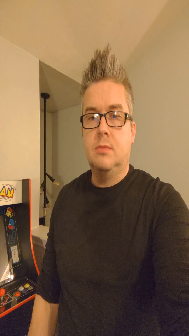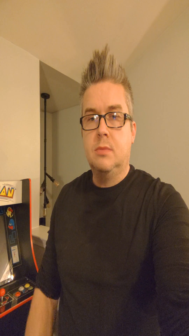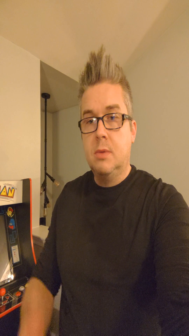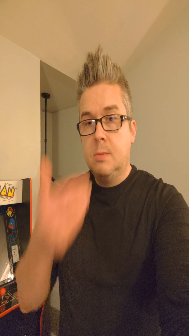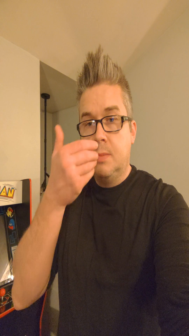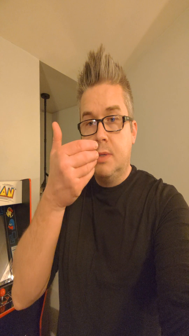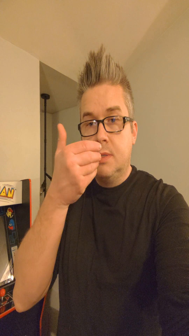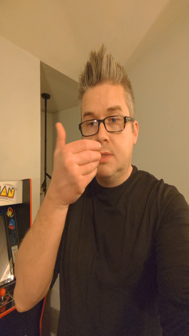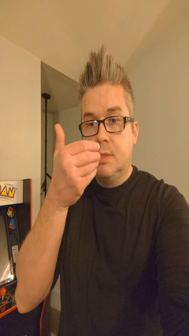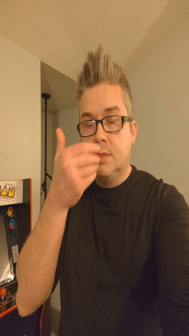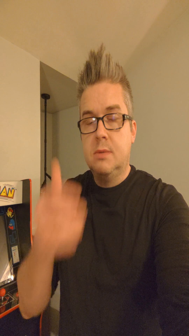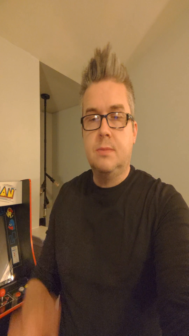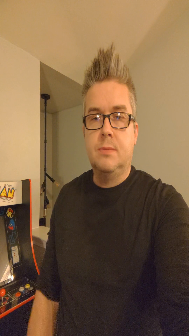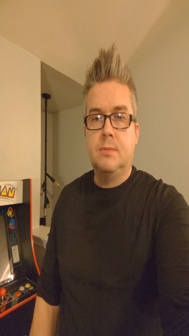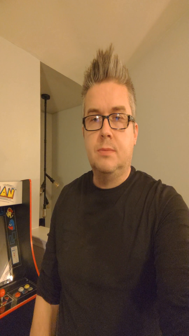pizza